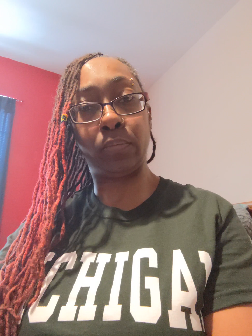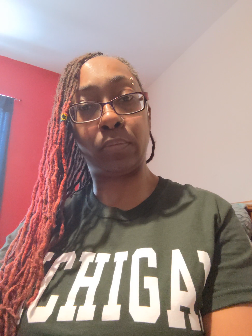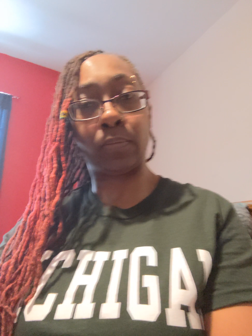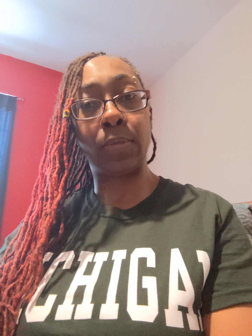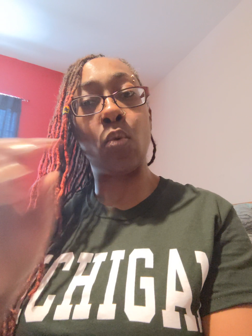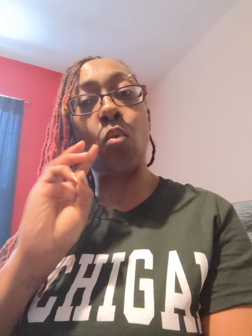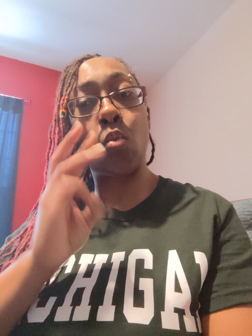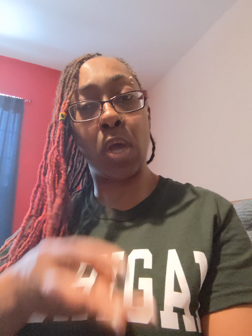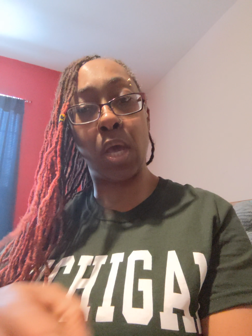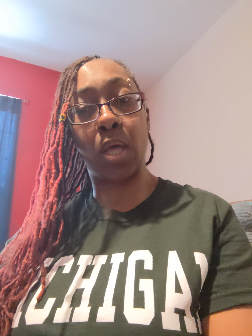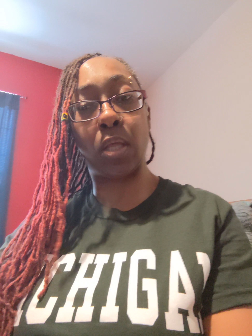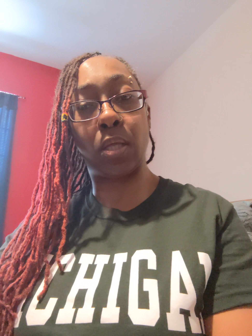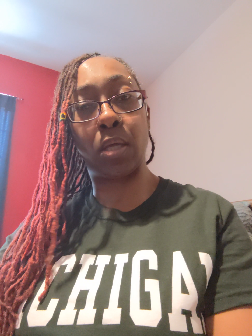will